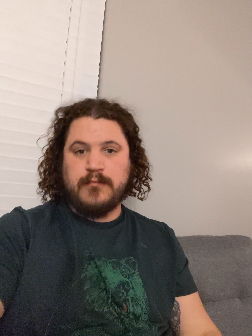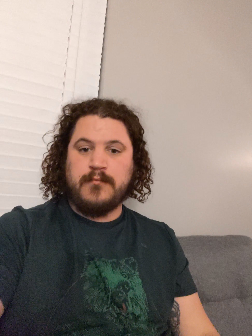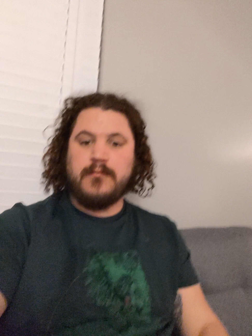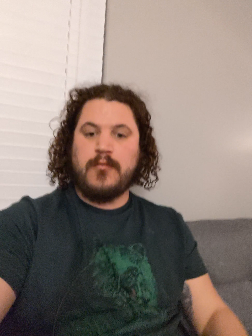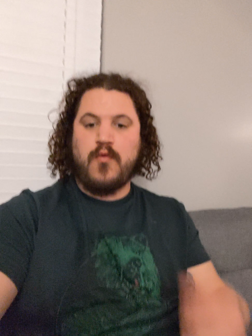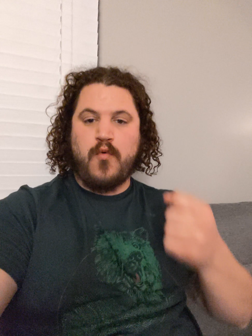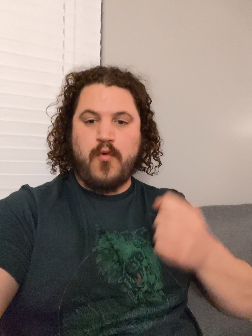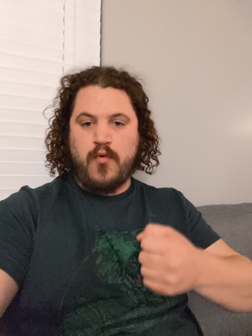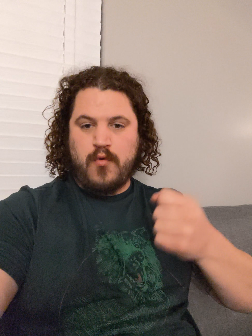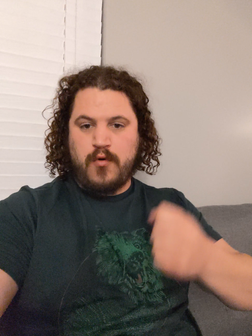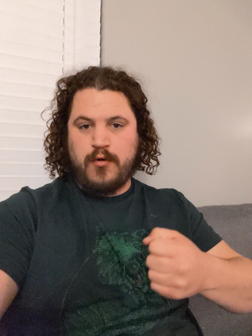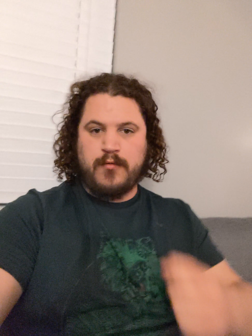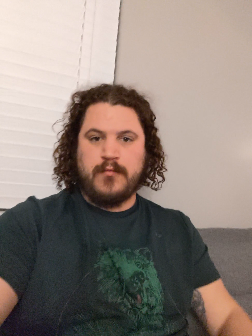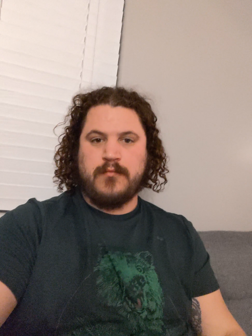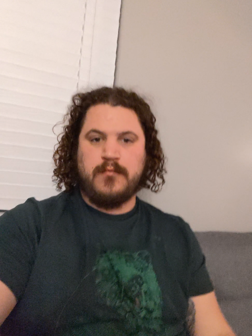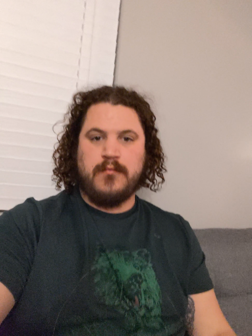car